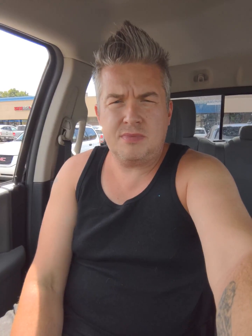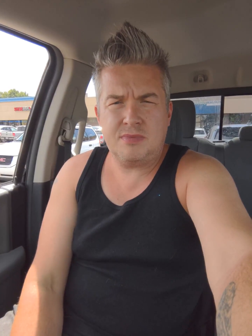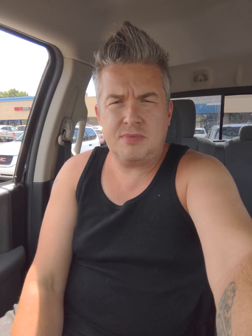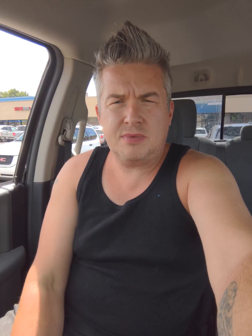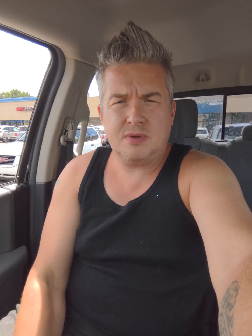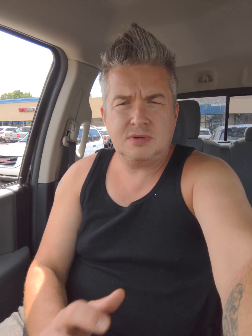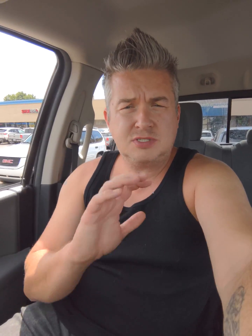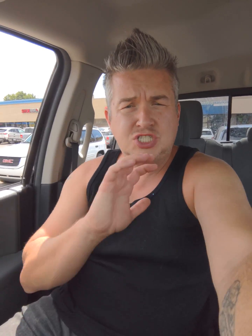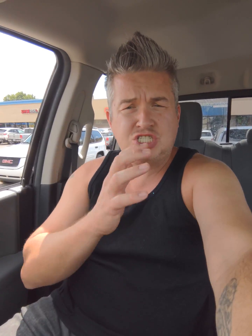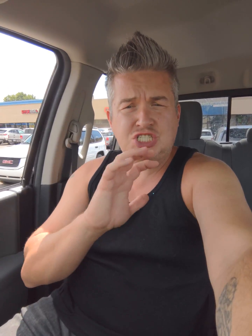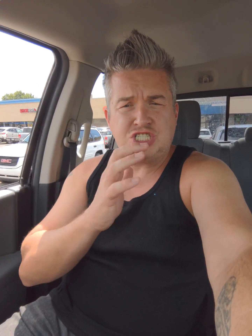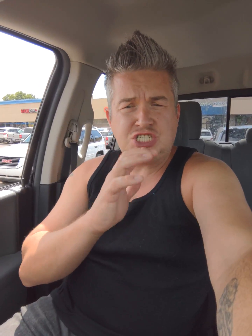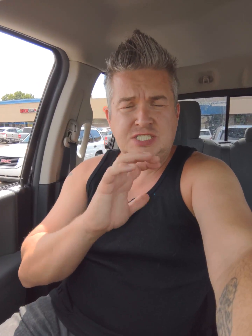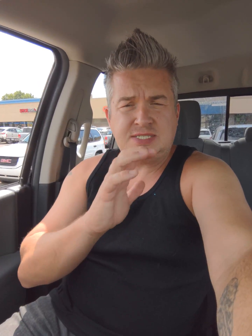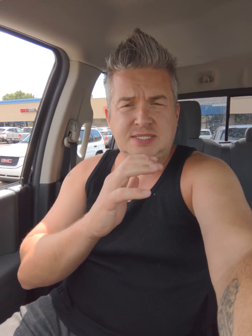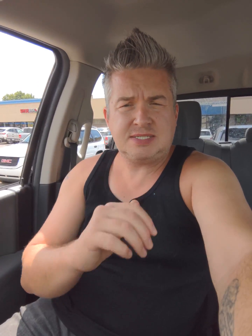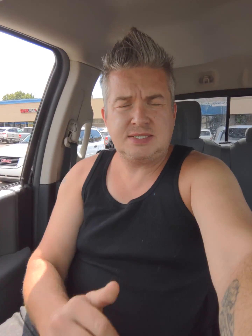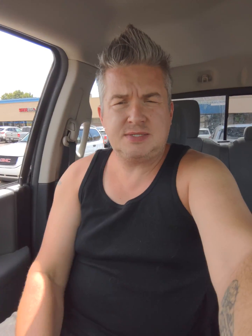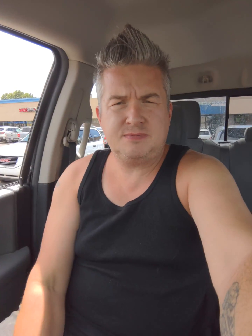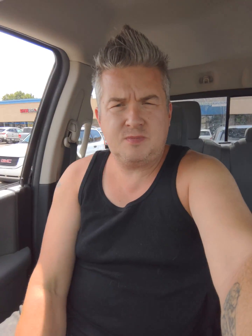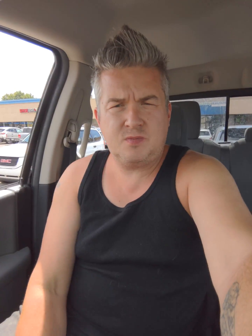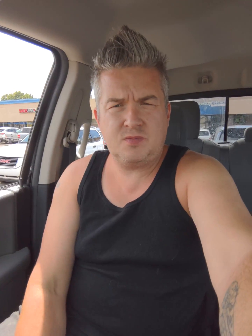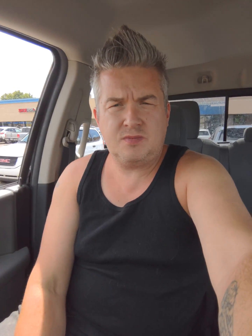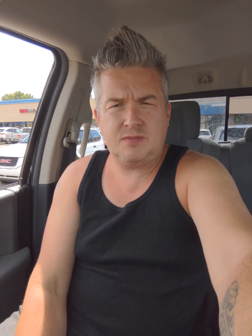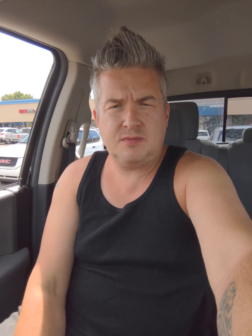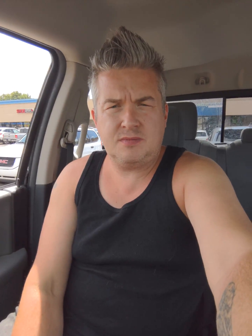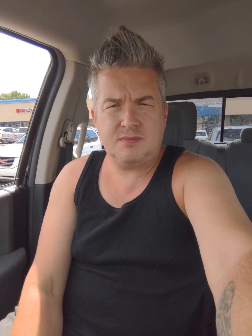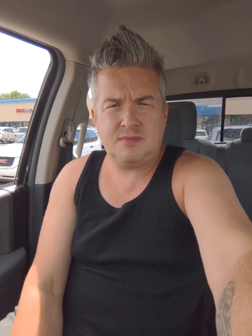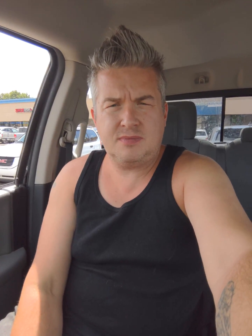cheese